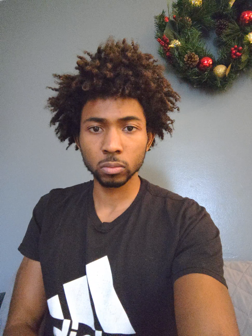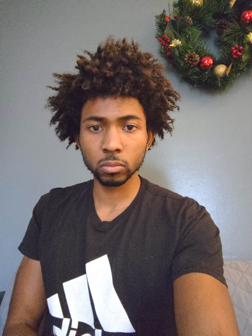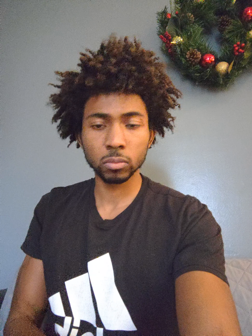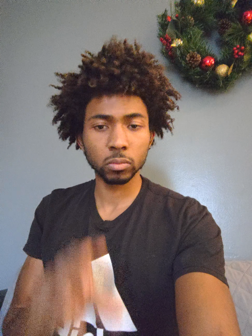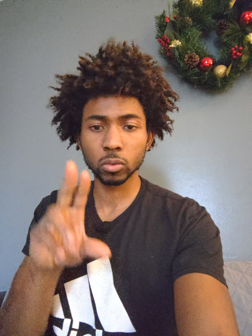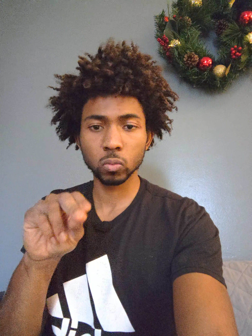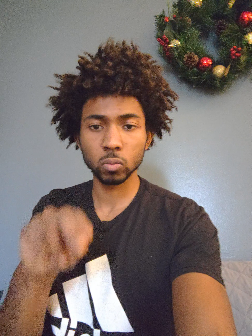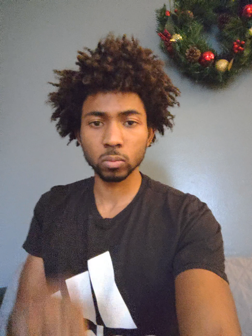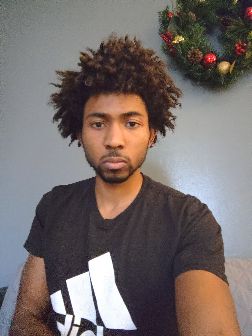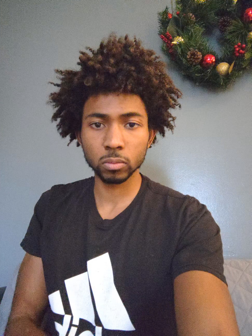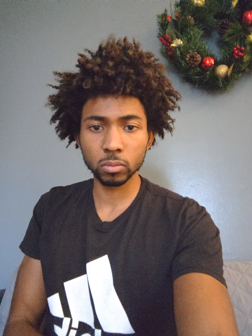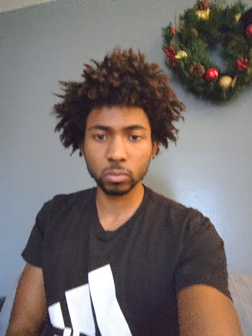no